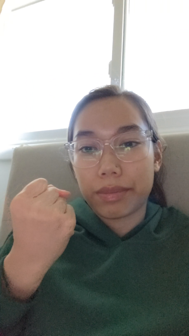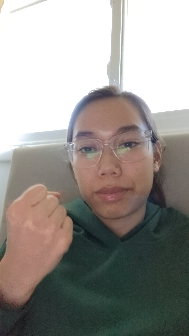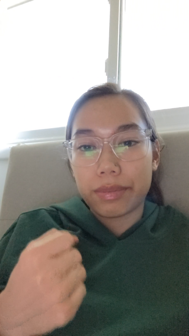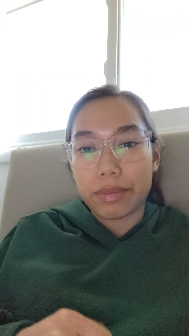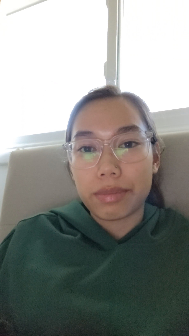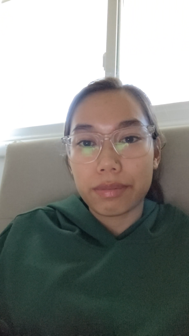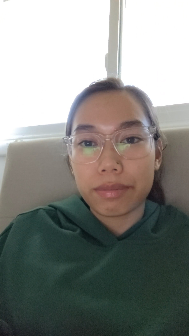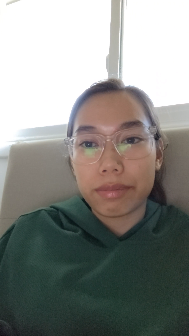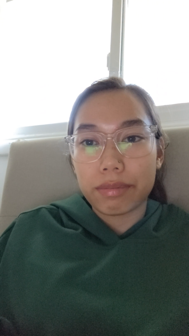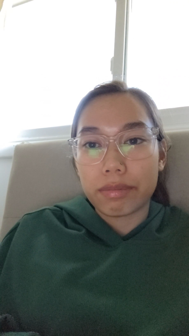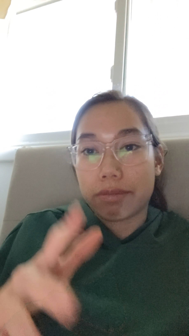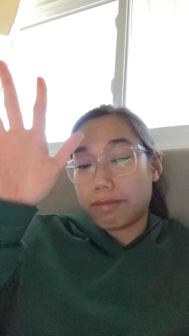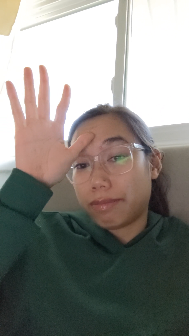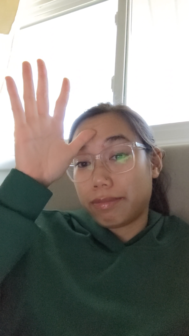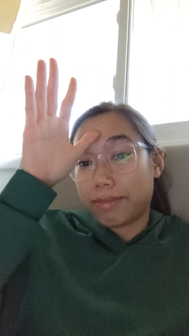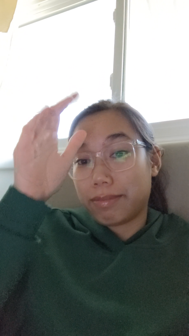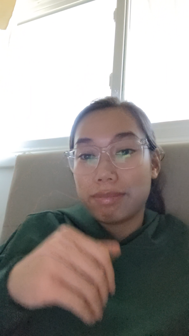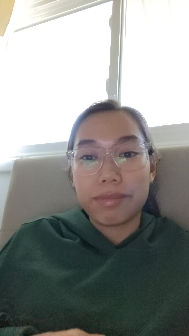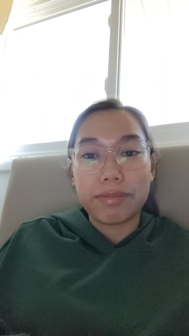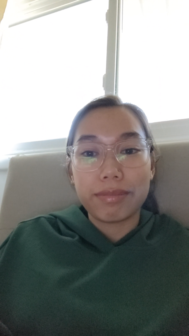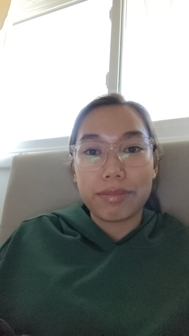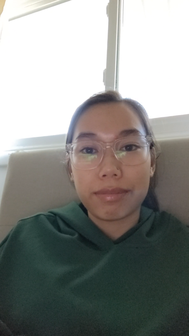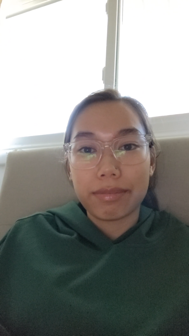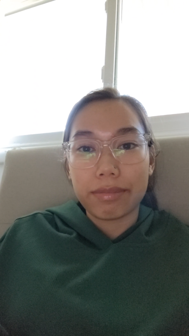daddy